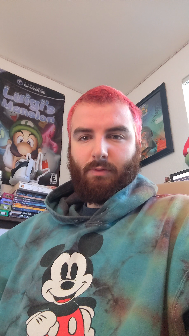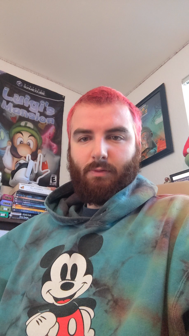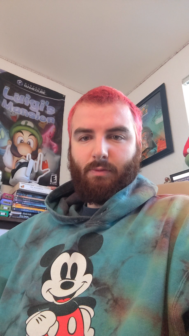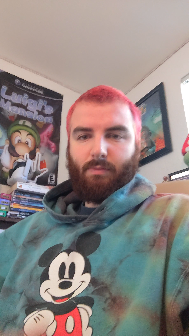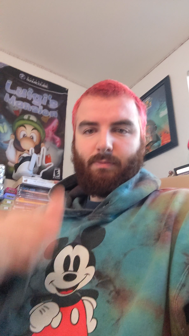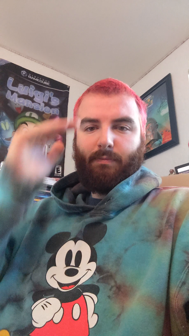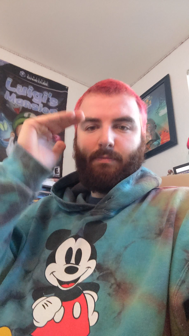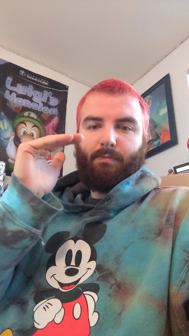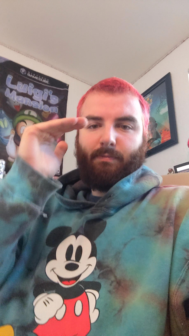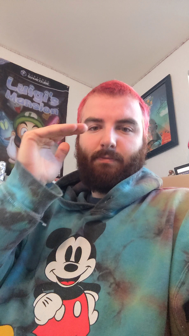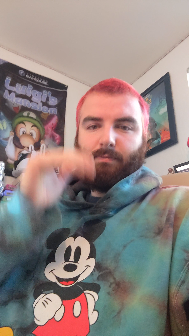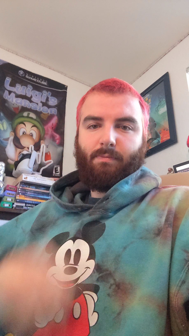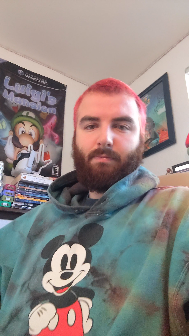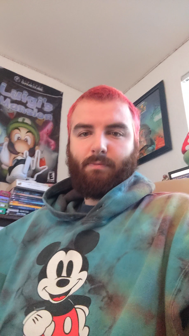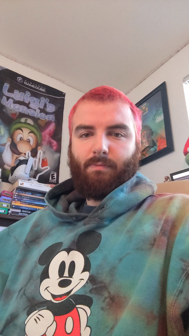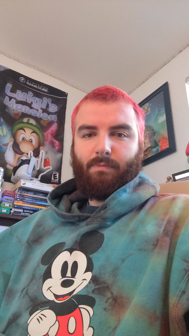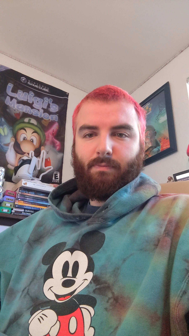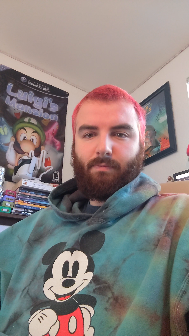short